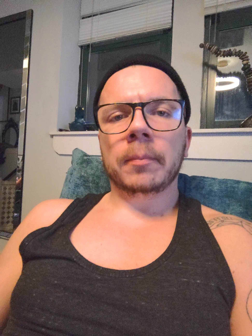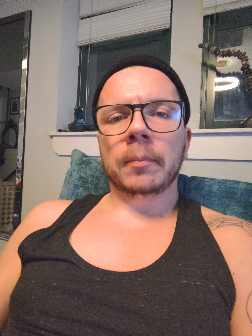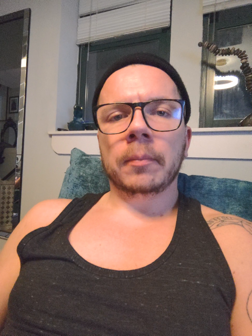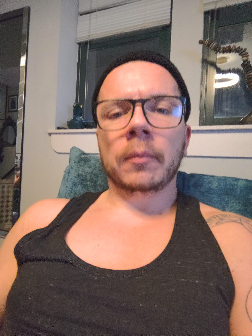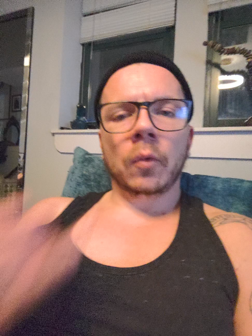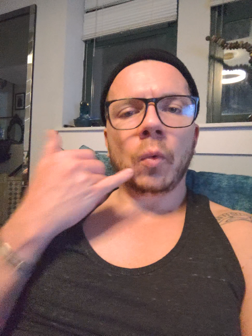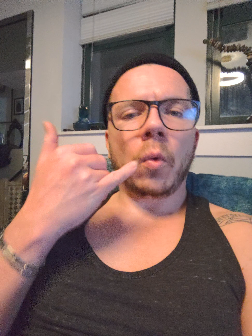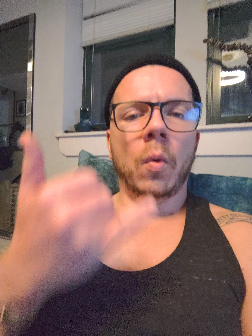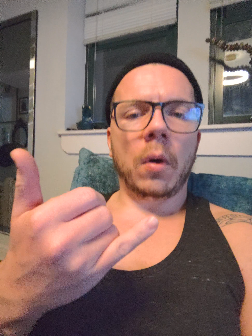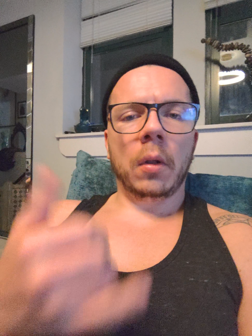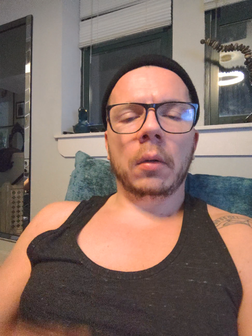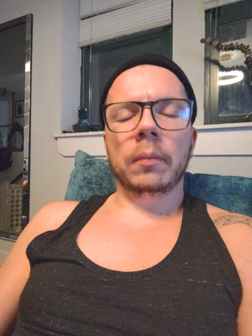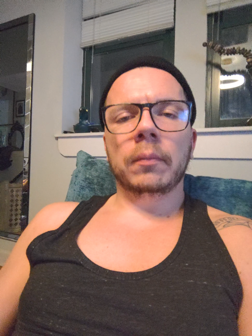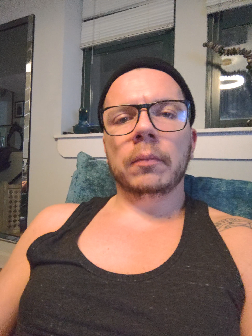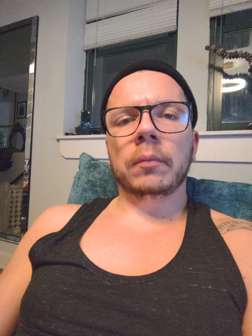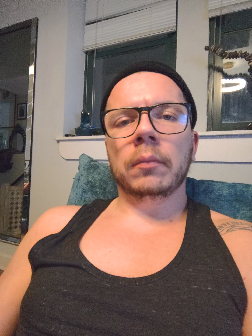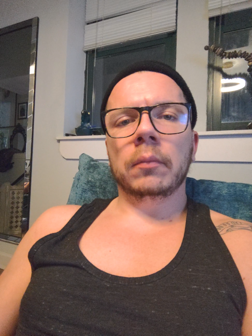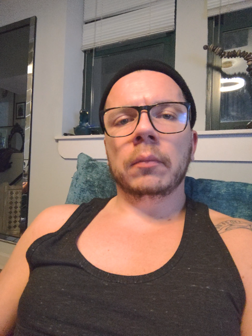call on the phone